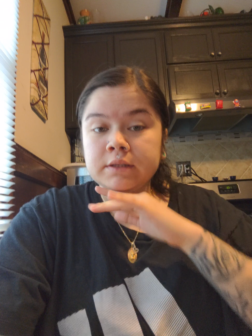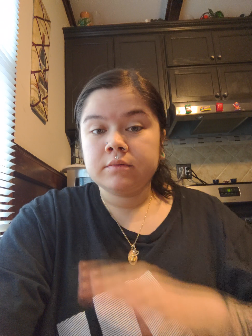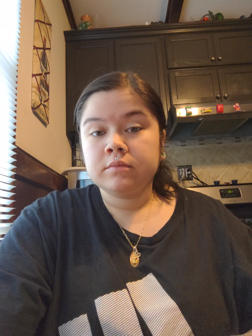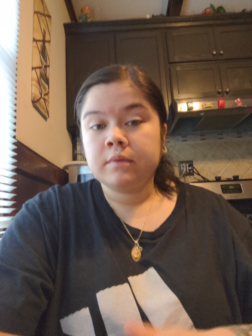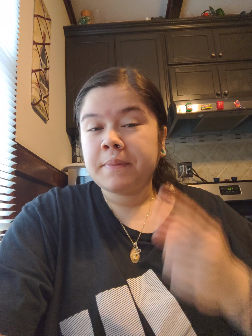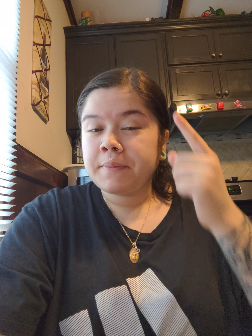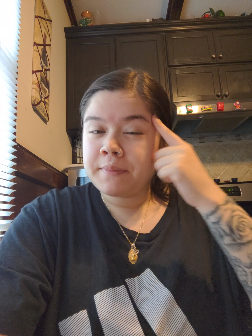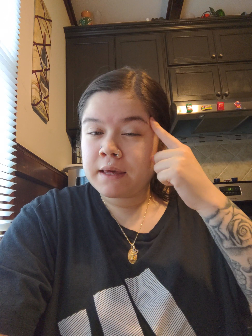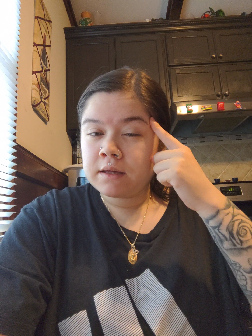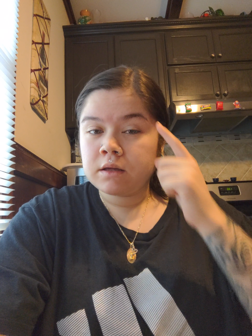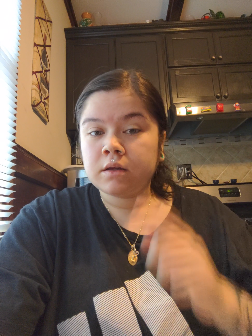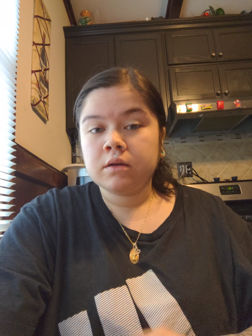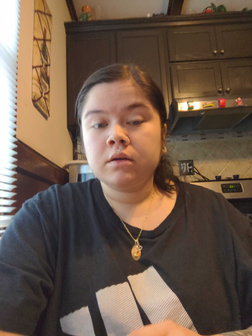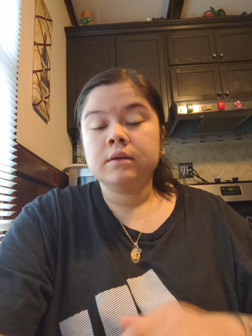think